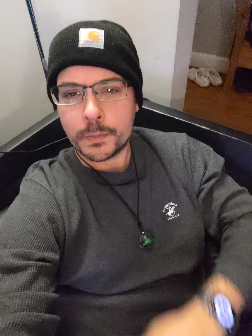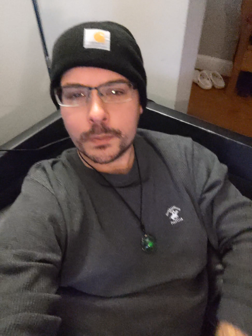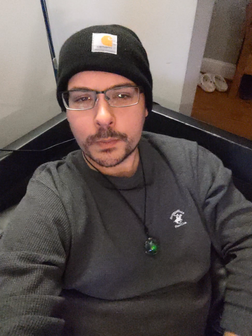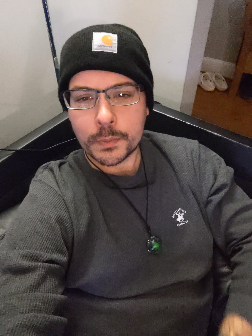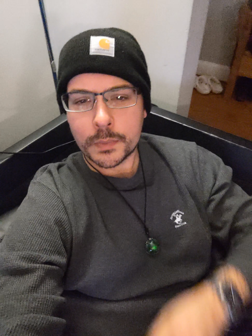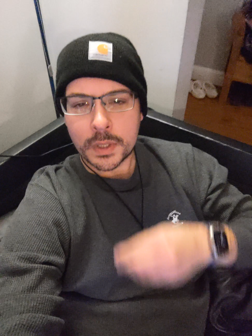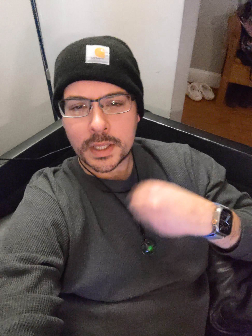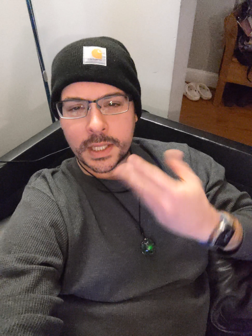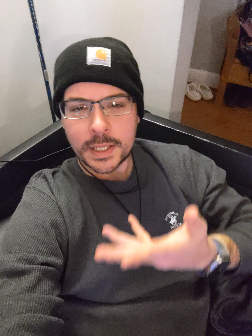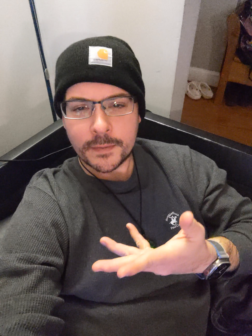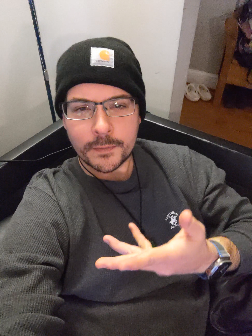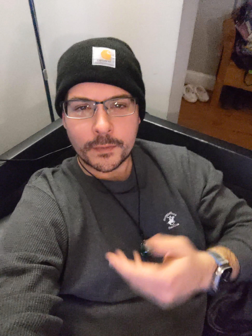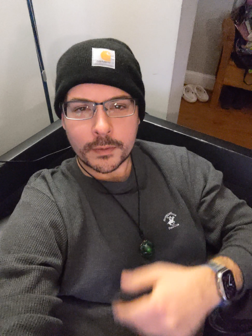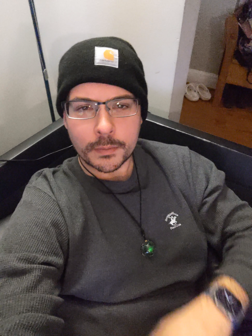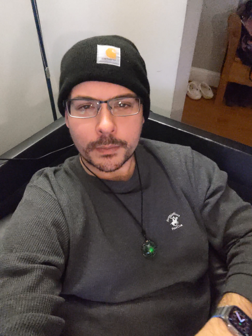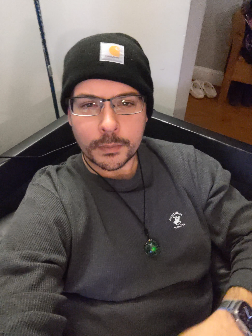give